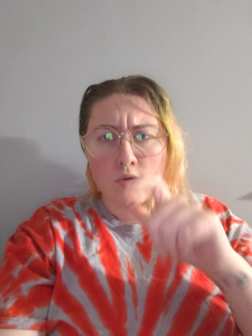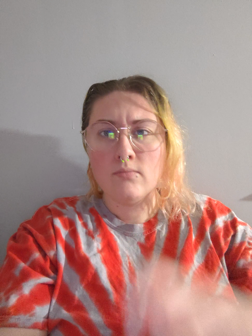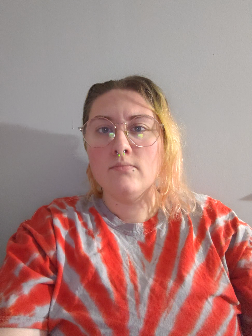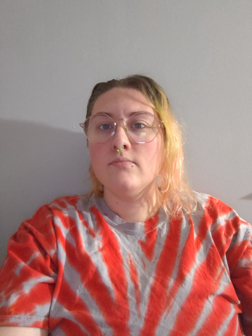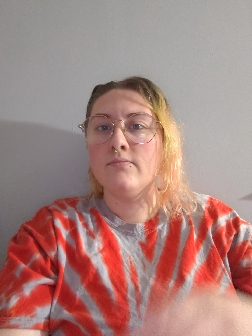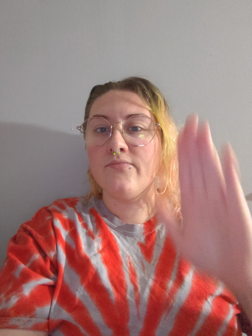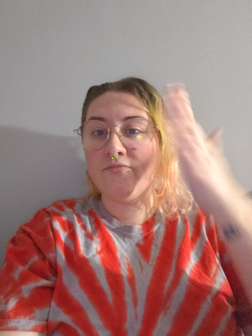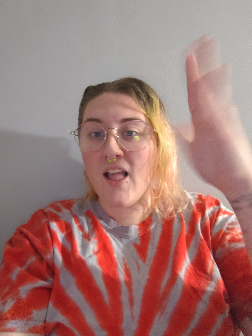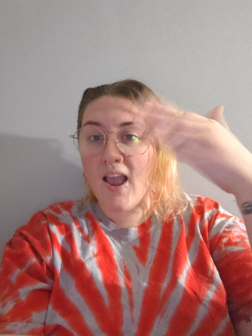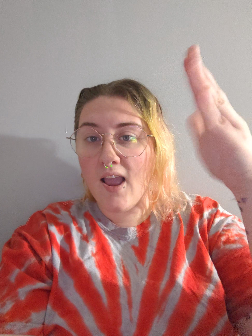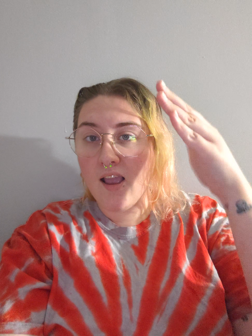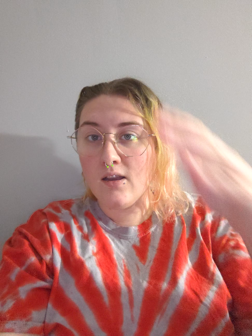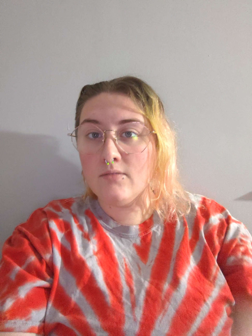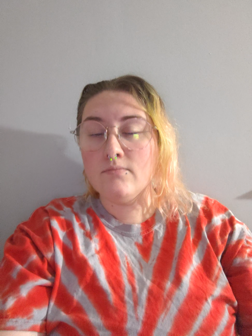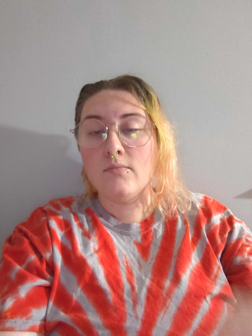flag